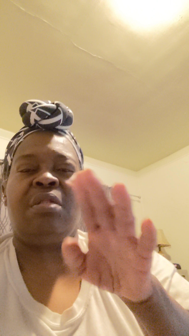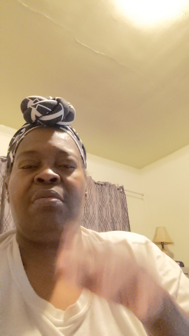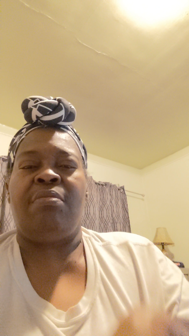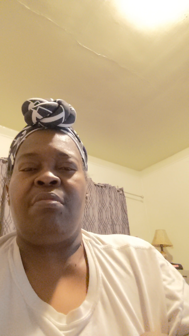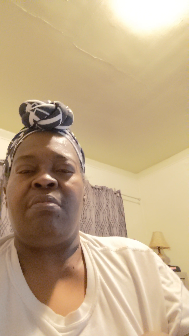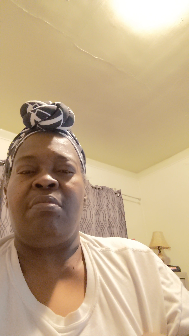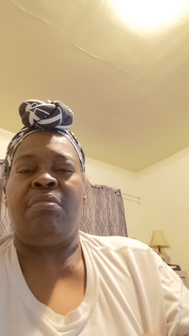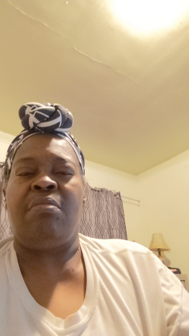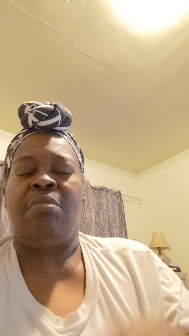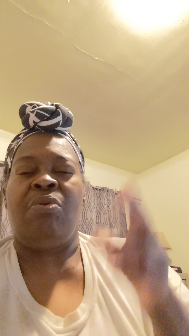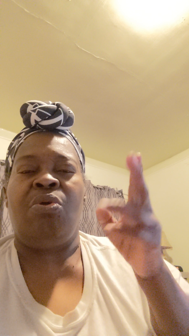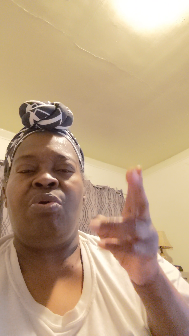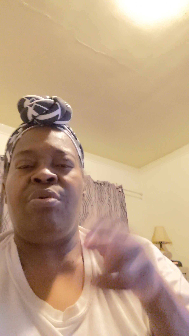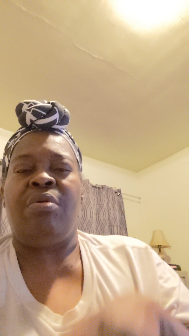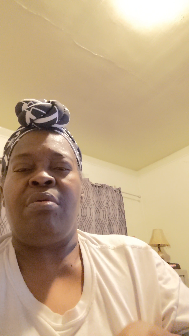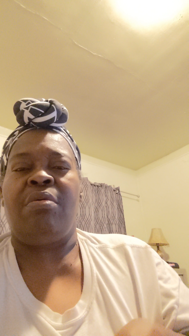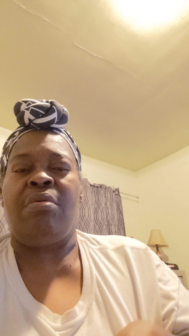hurry